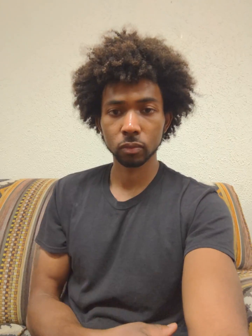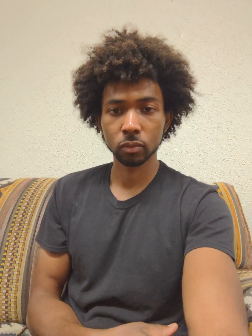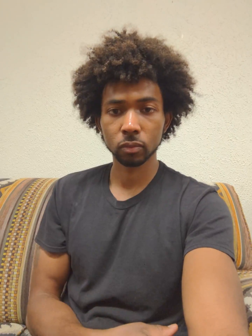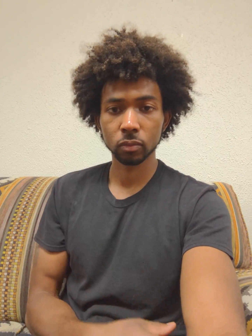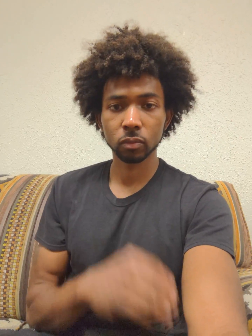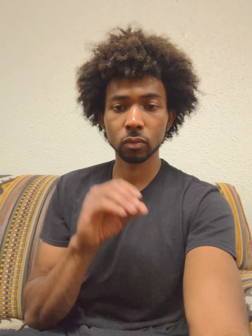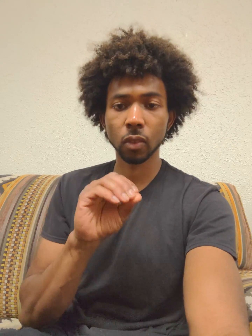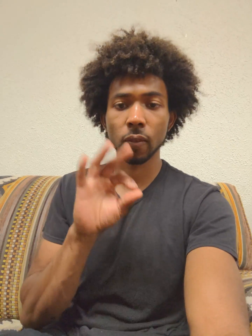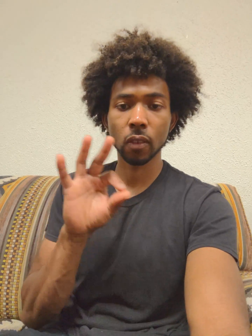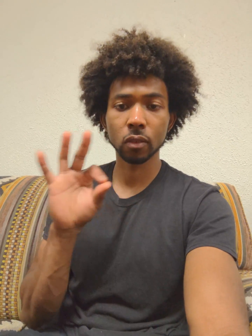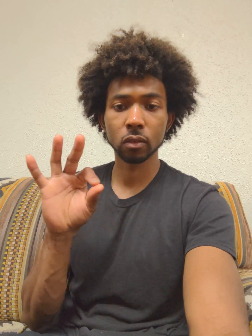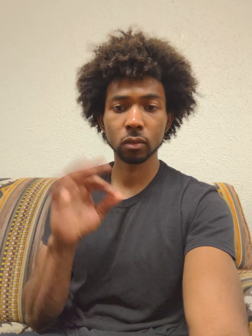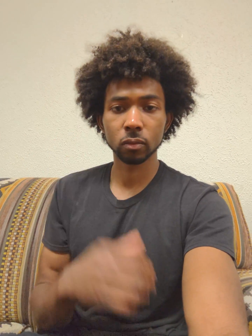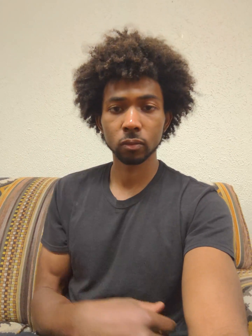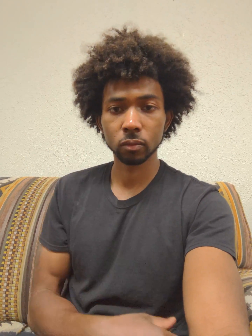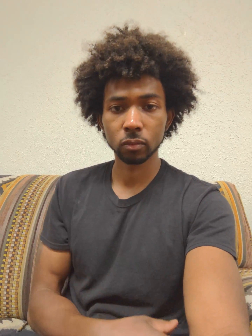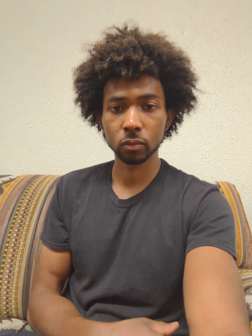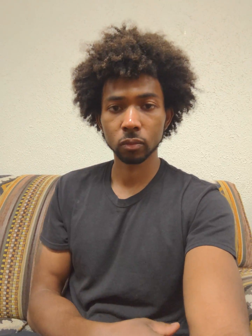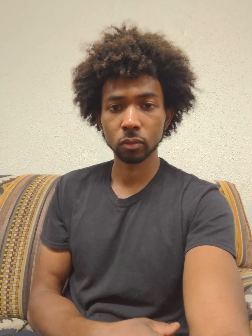off